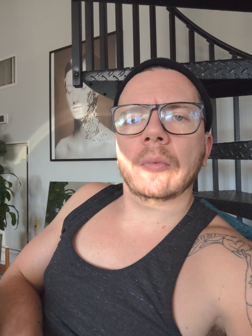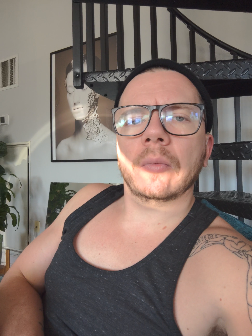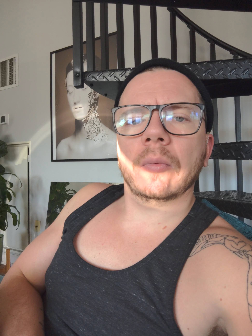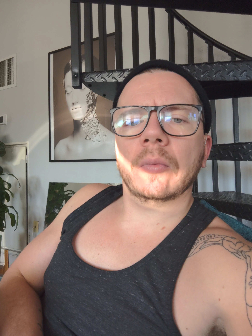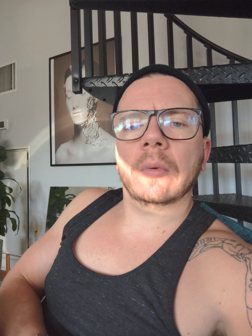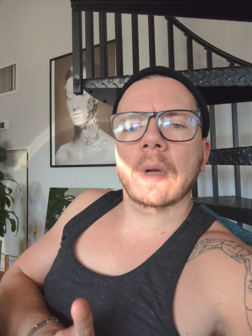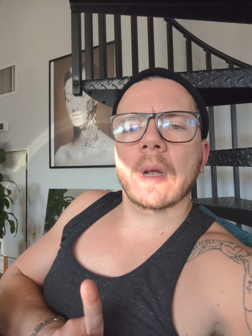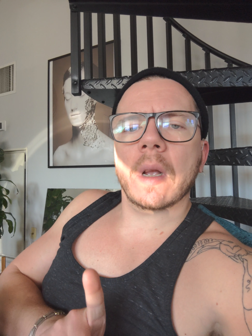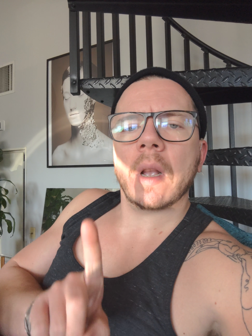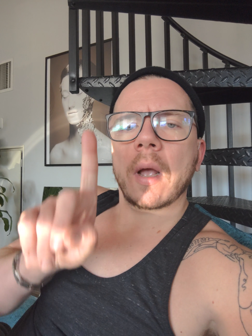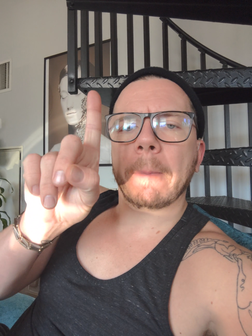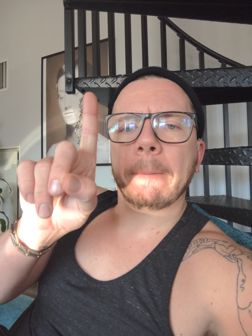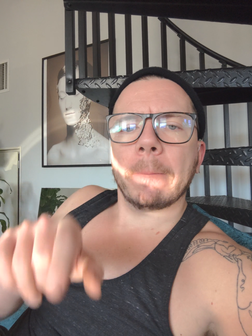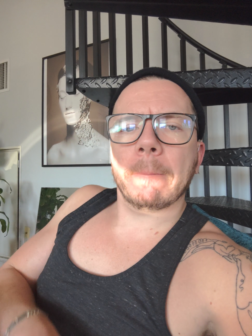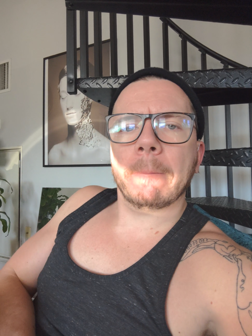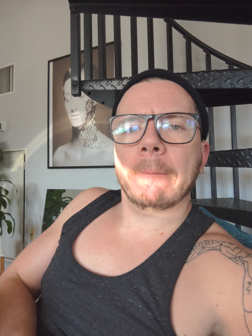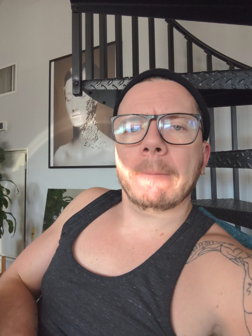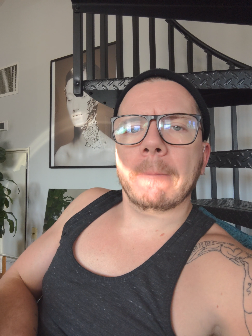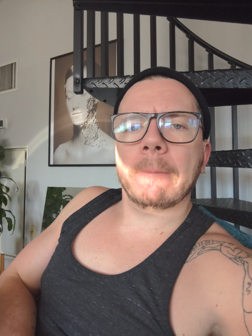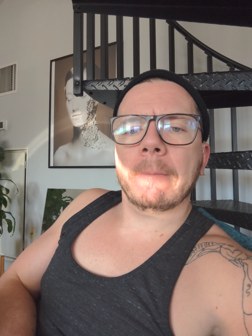up